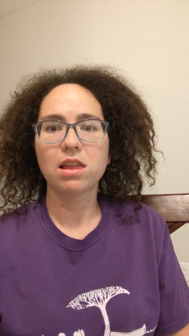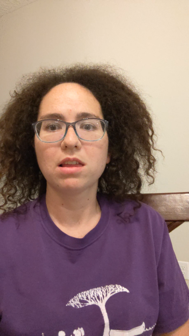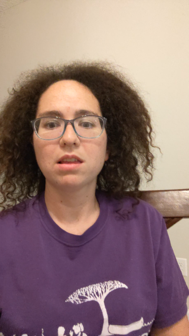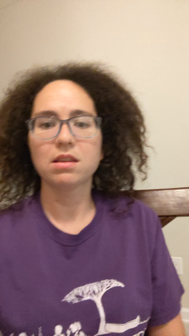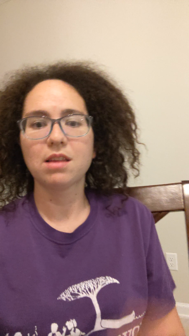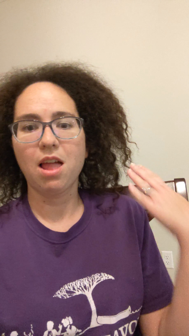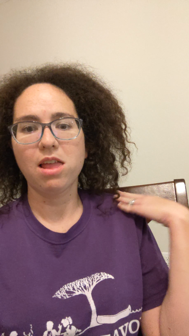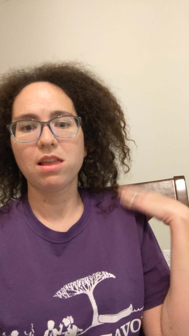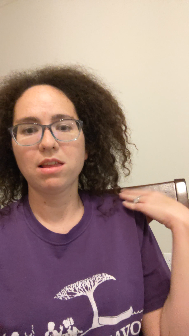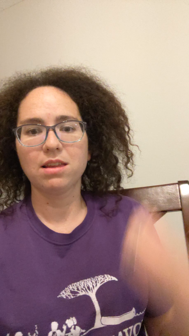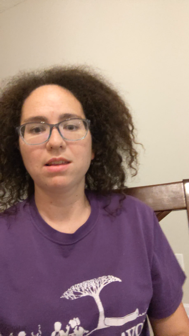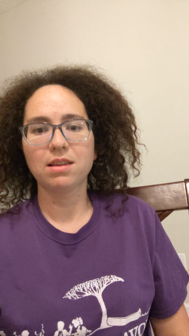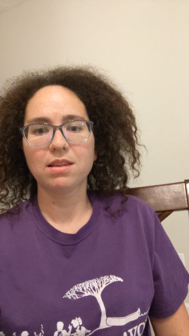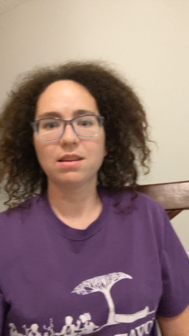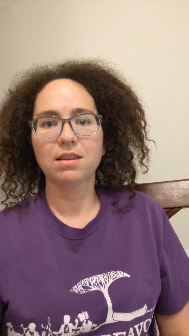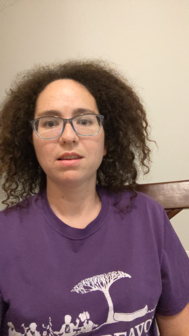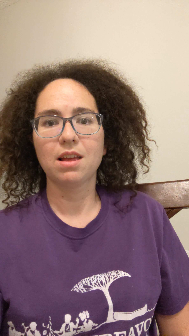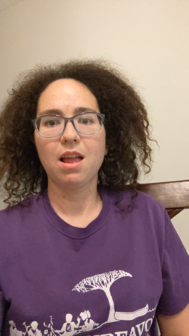shoulder